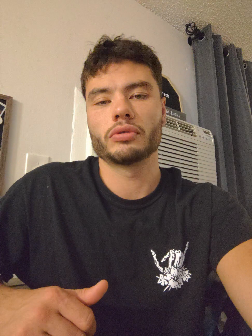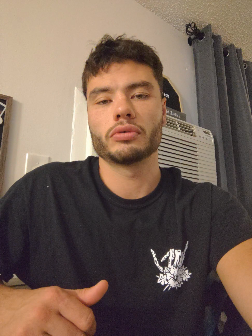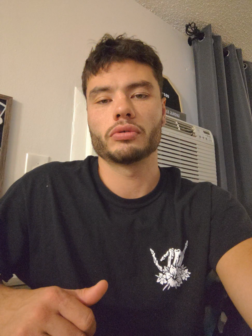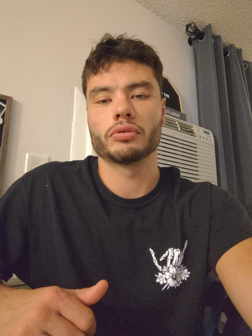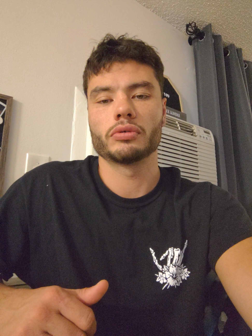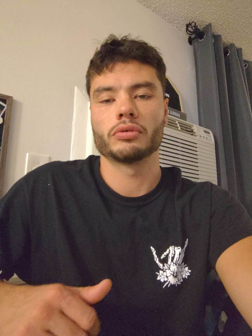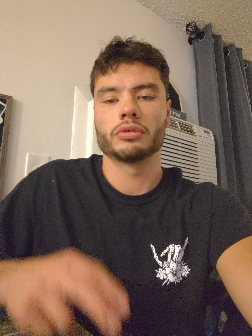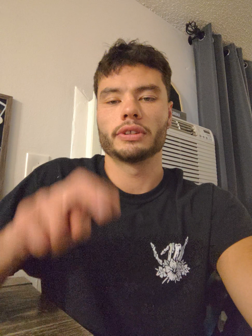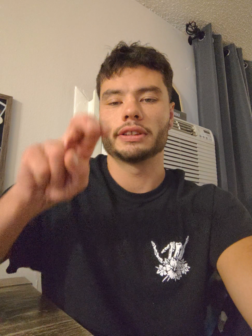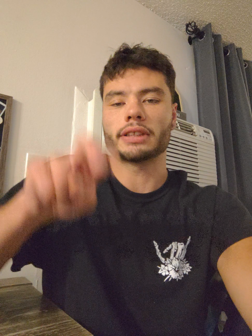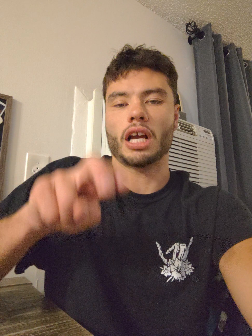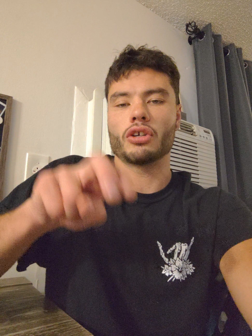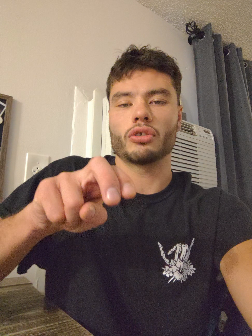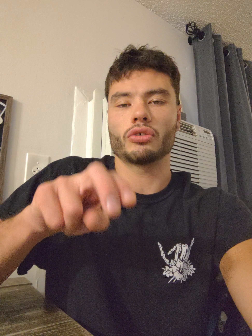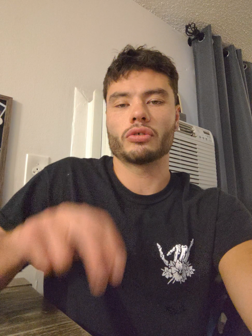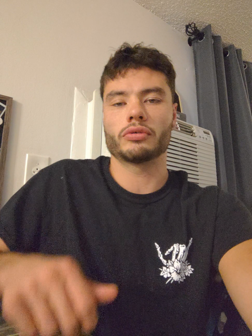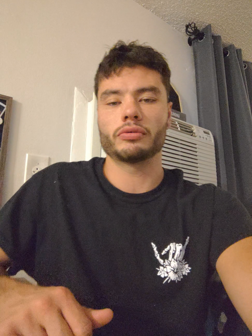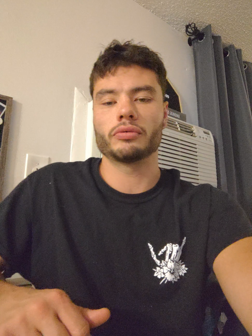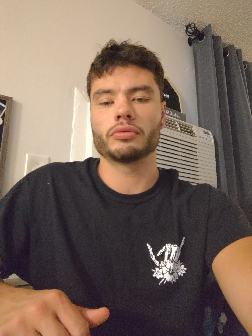chair